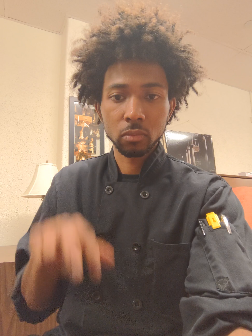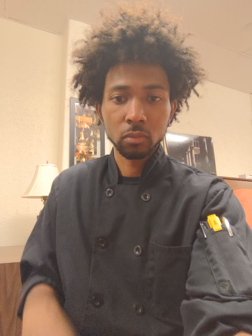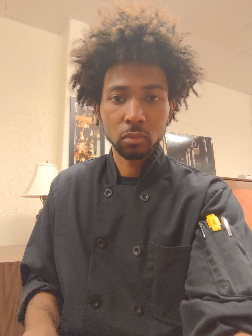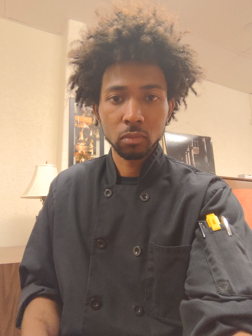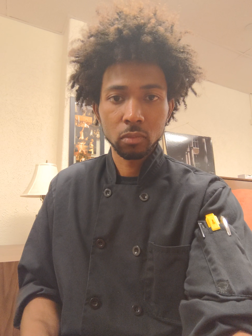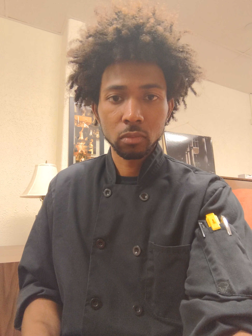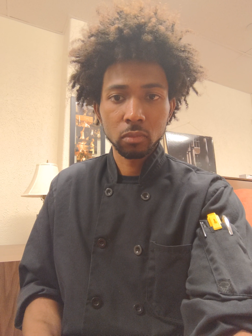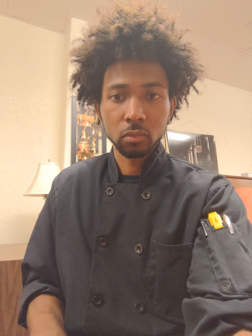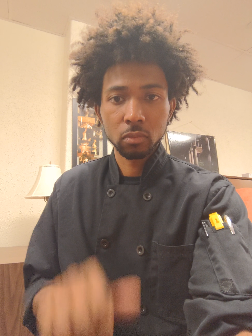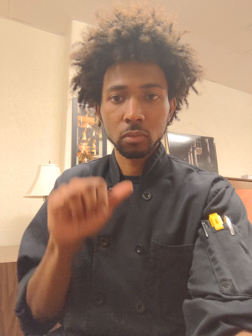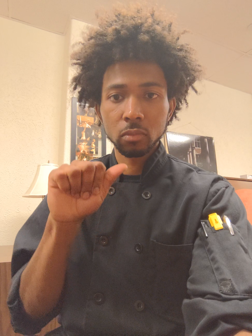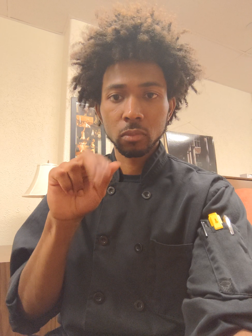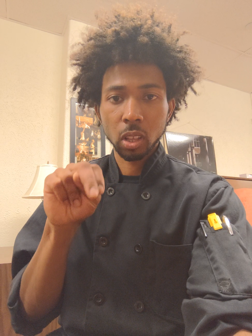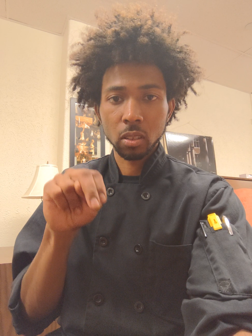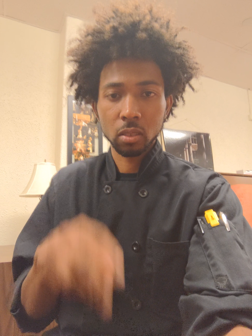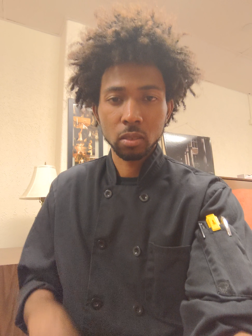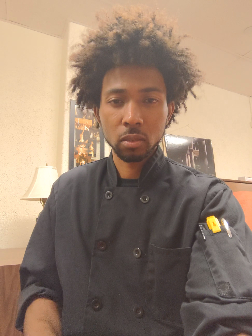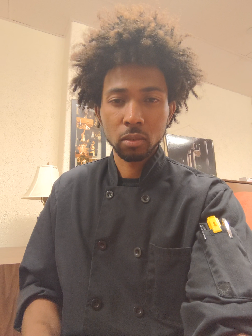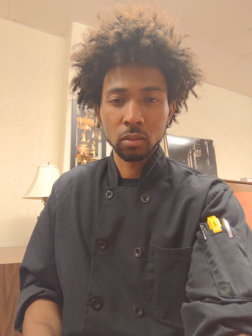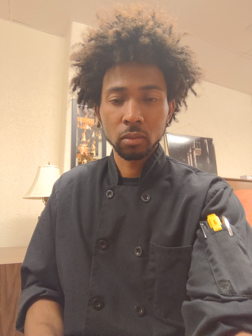an